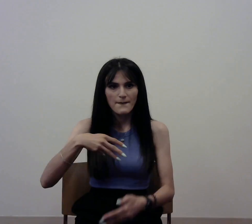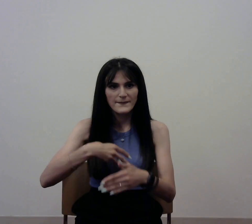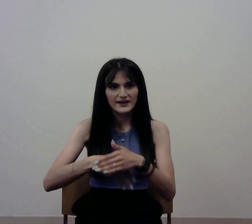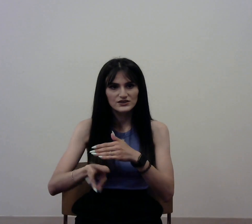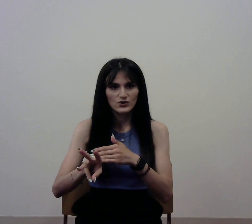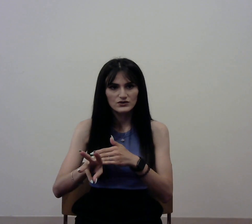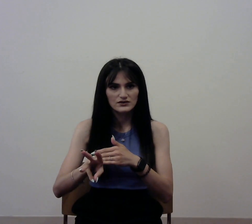metro